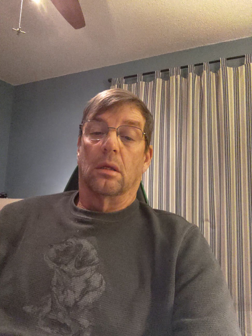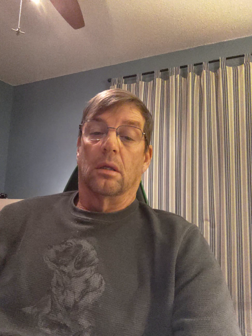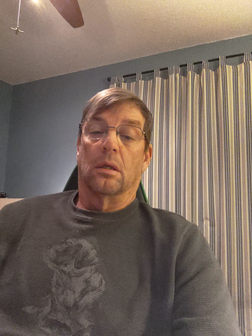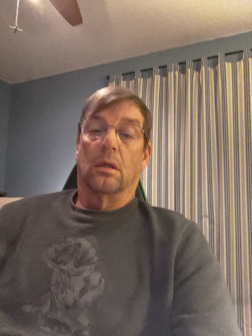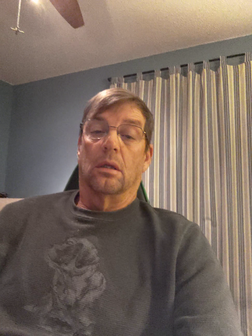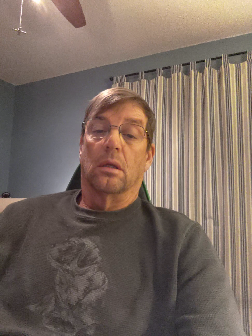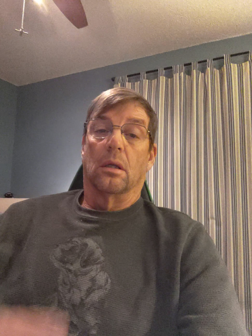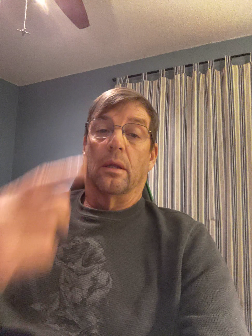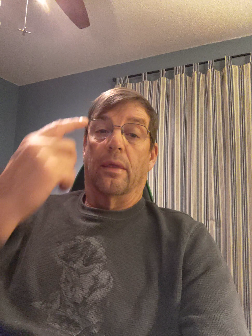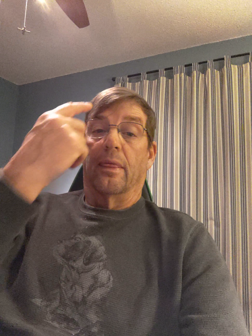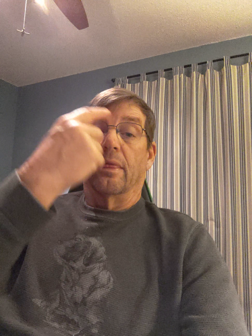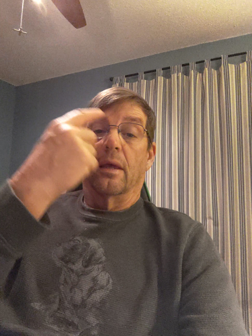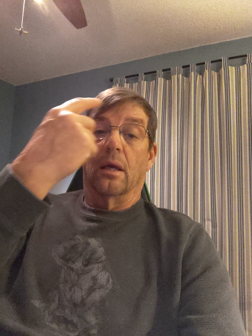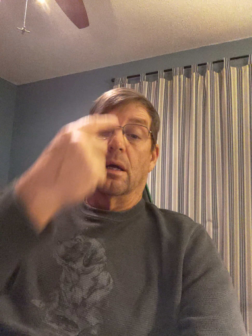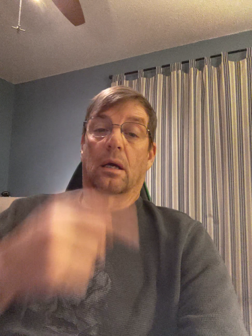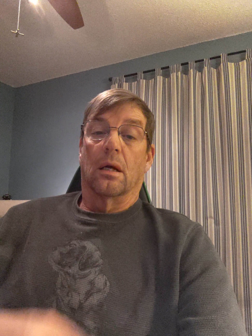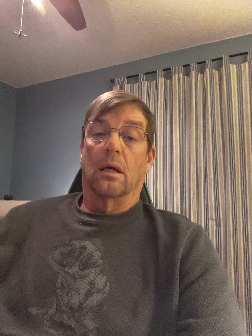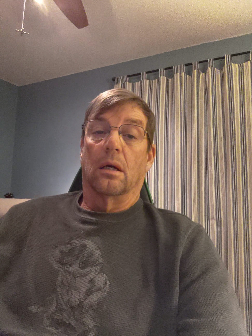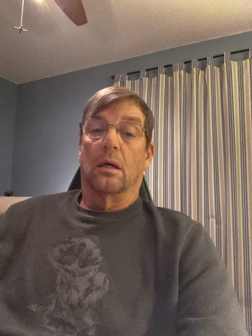think